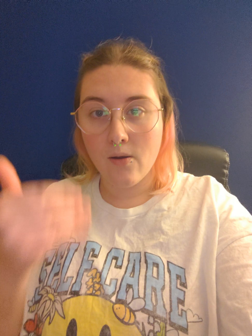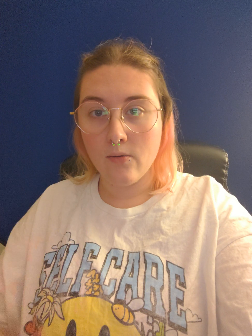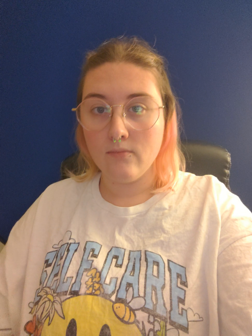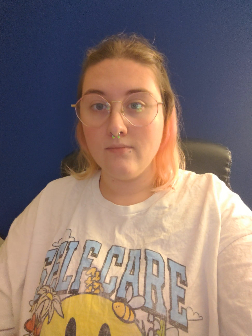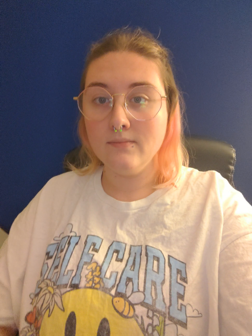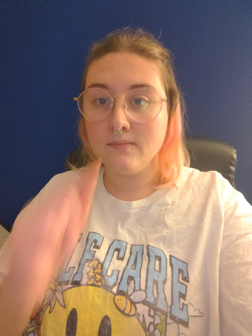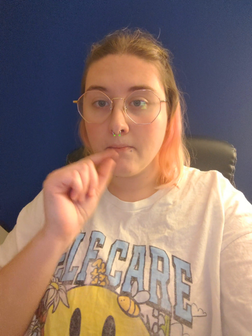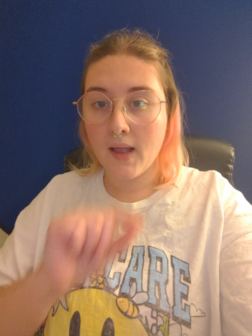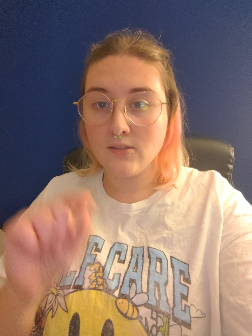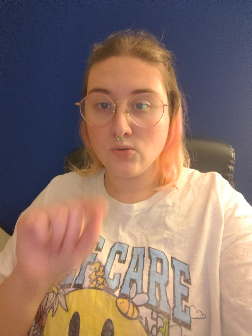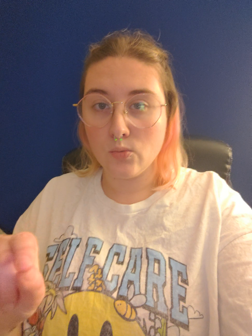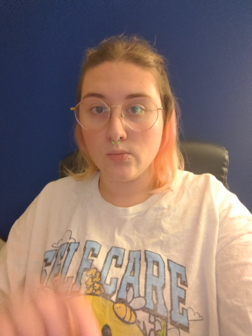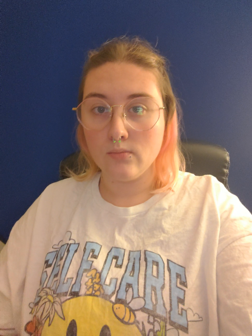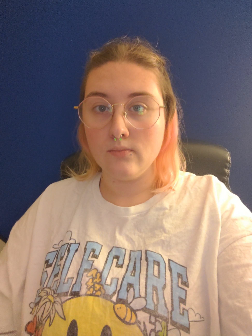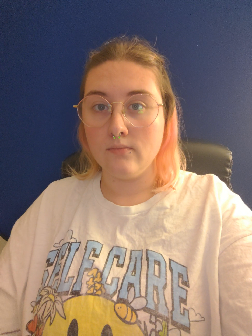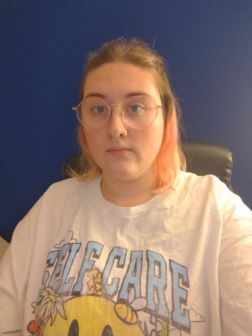pencil